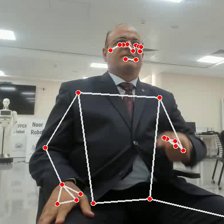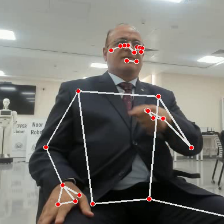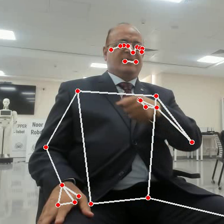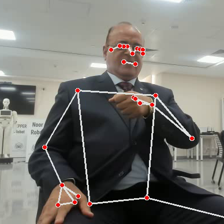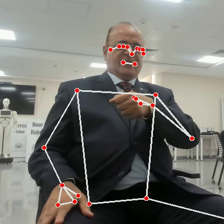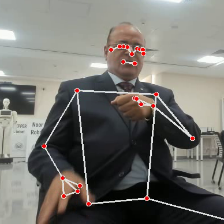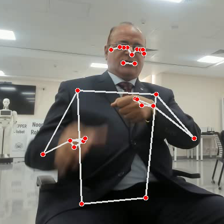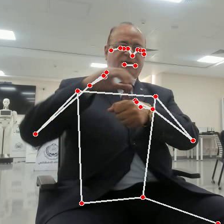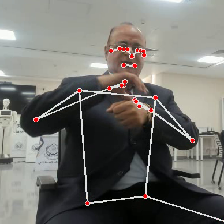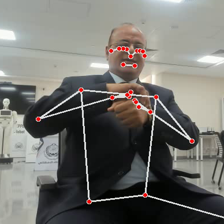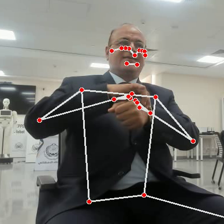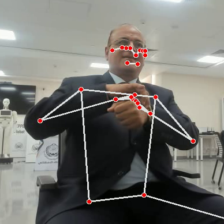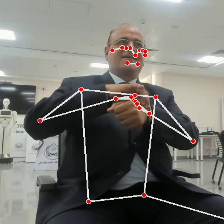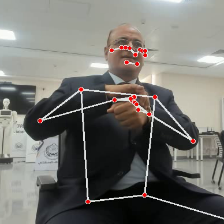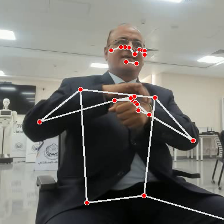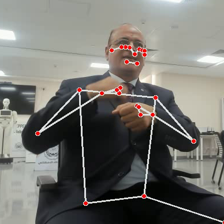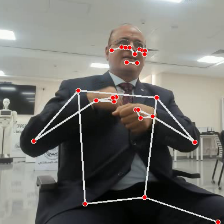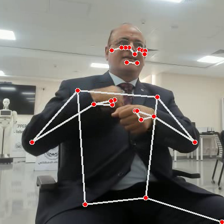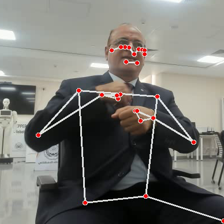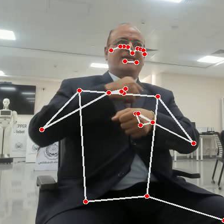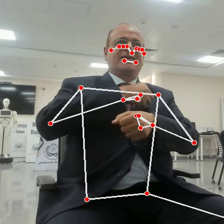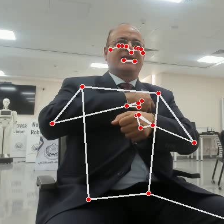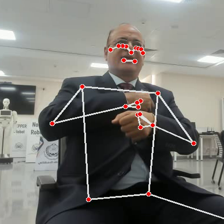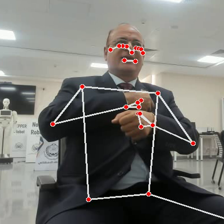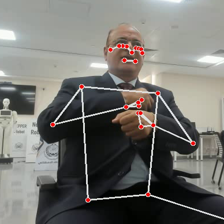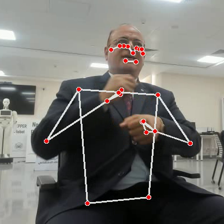docktor